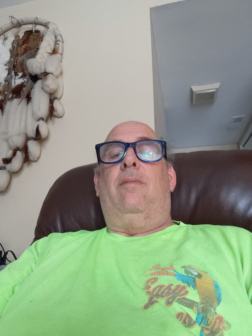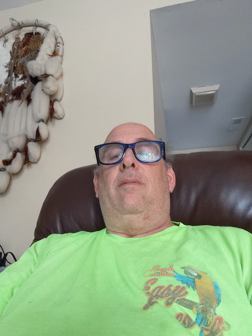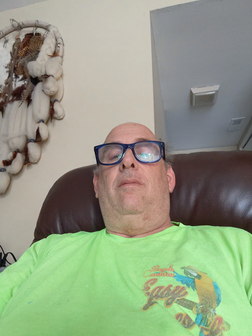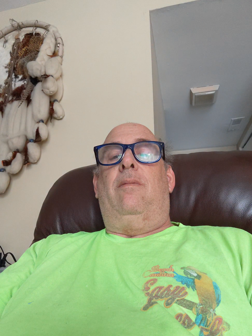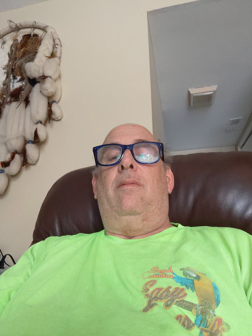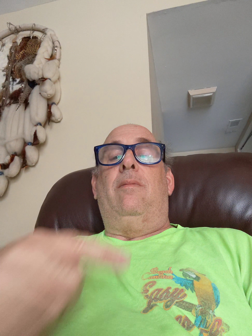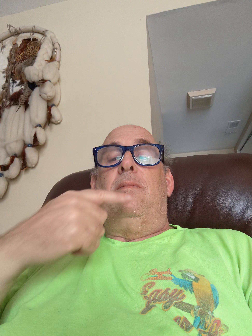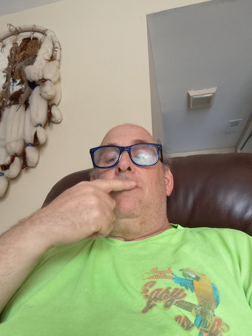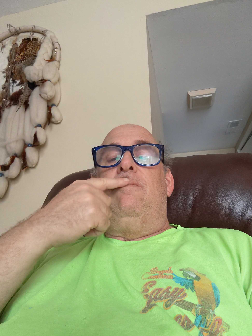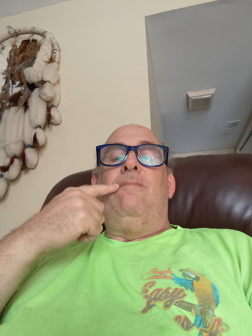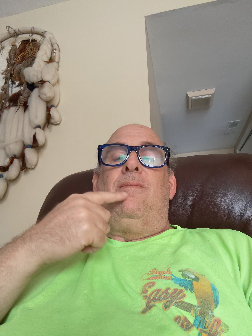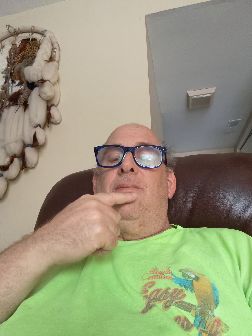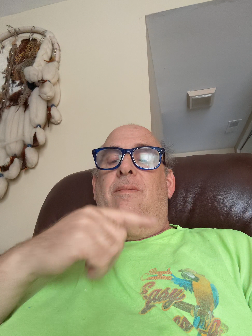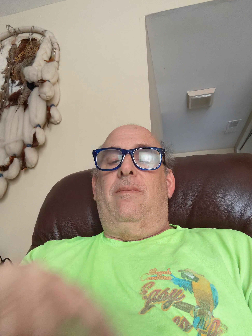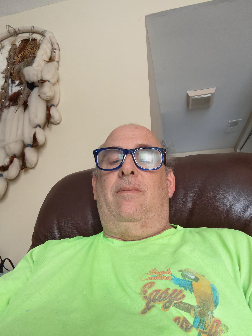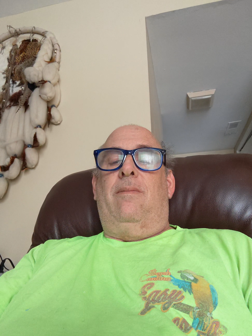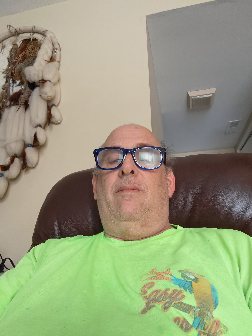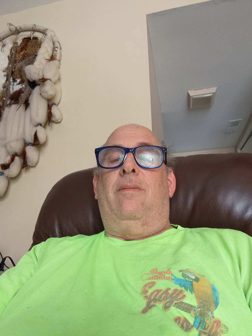lips